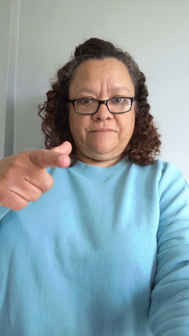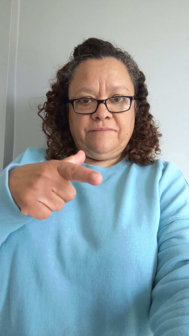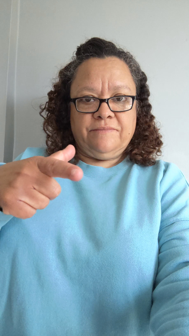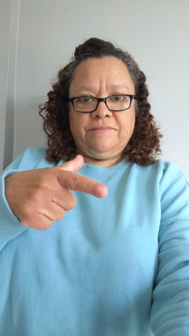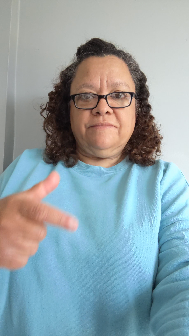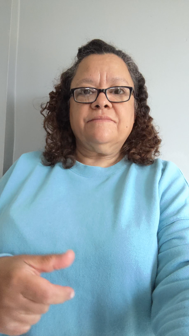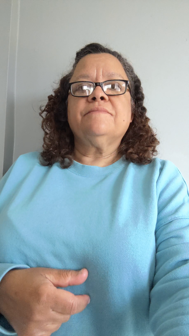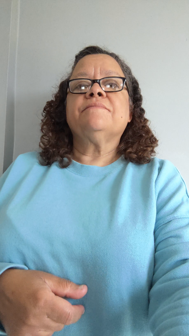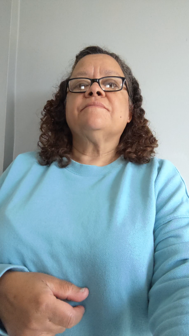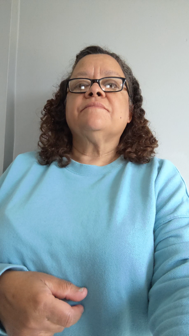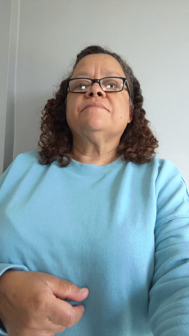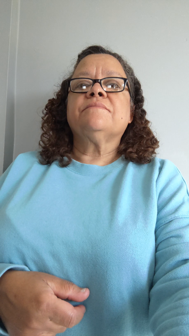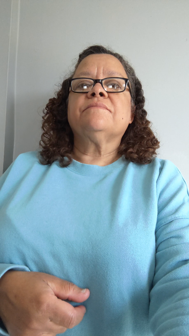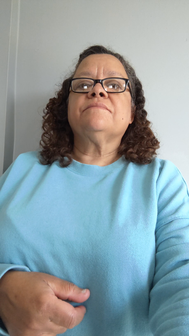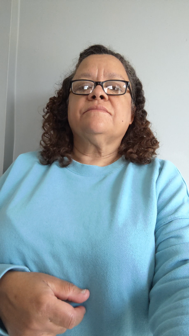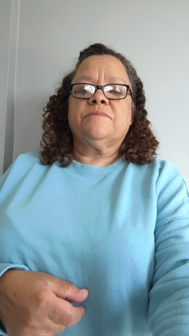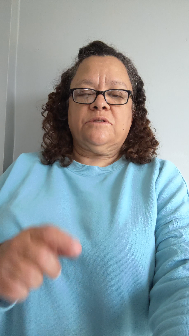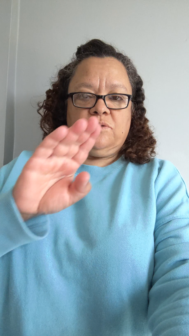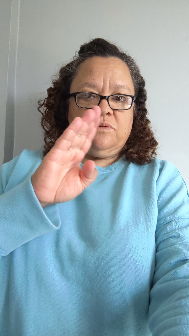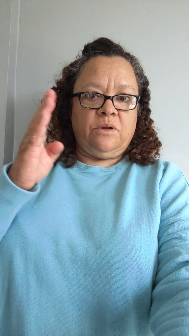door